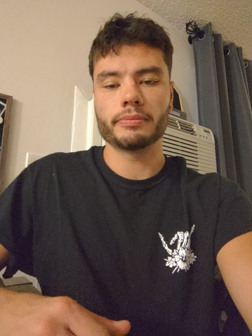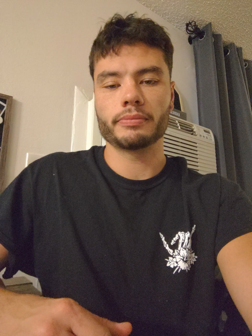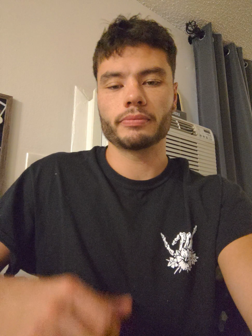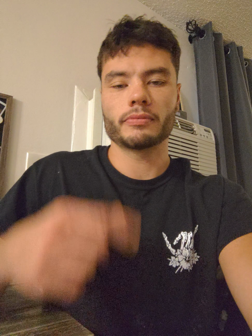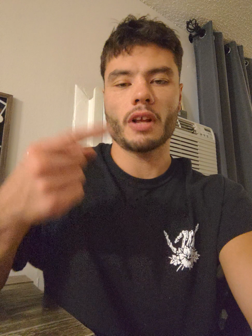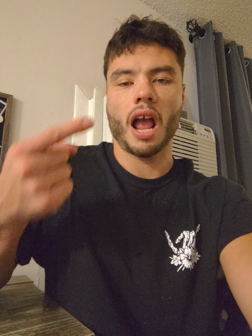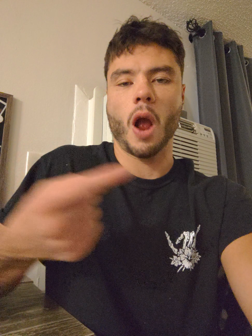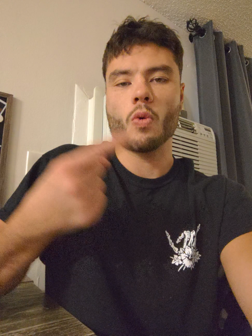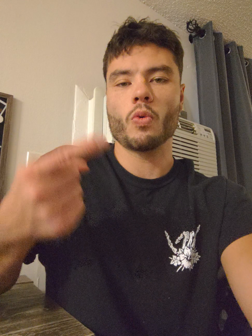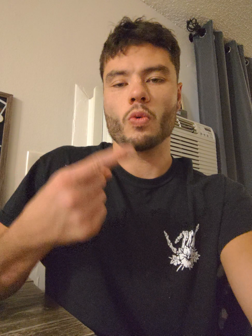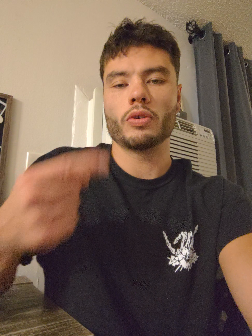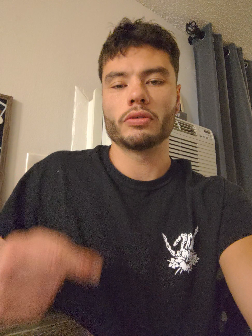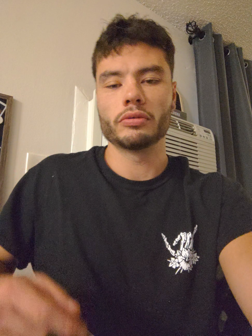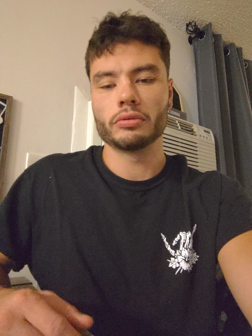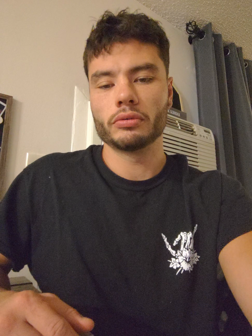owie